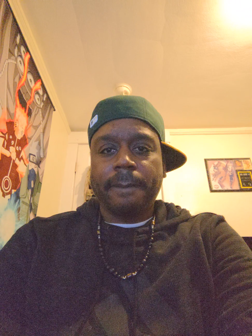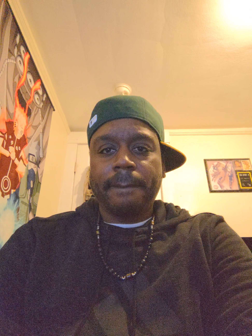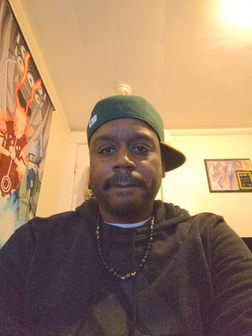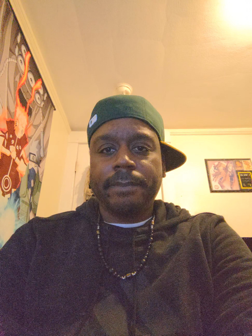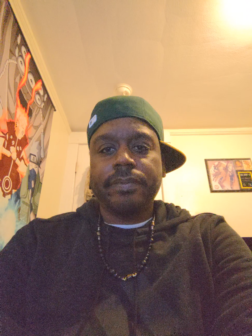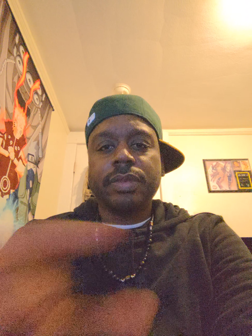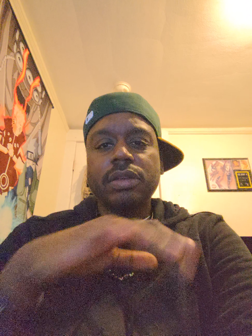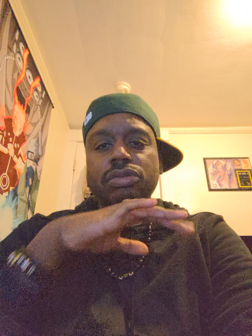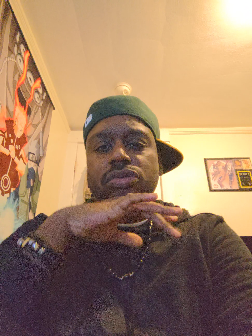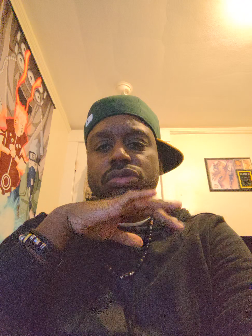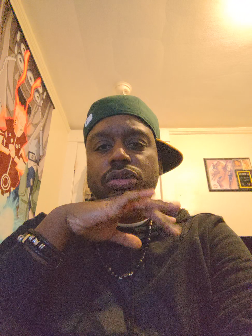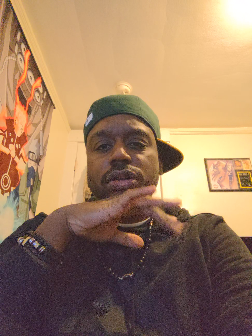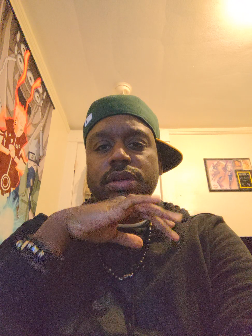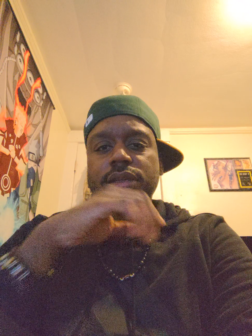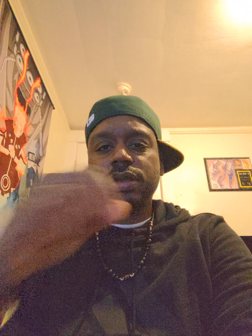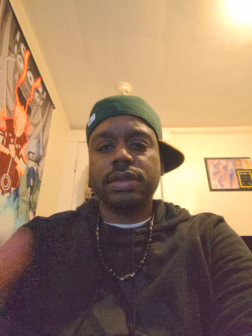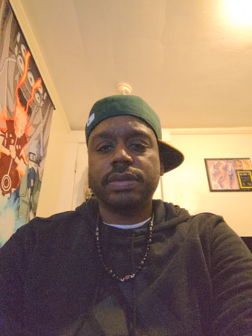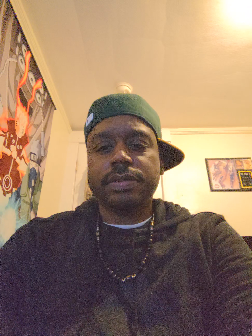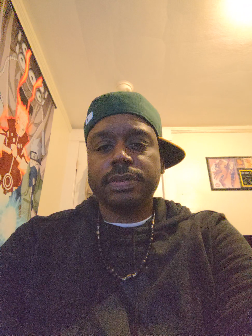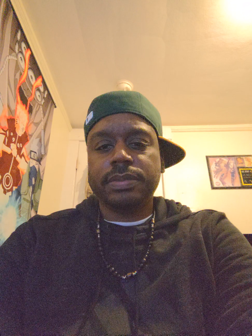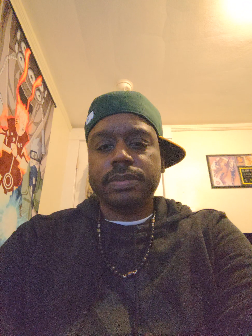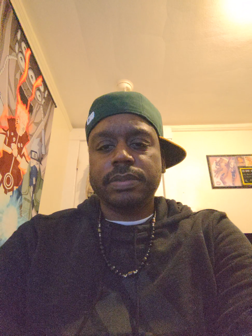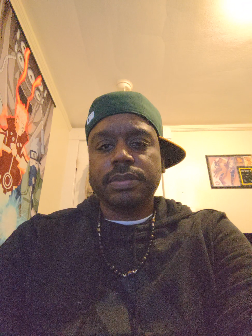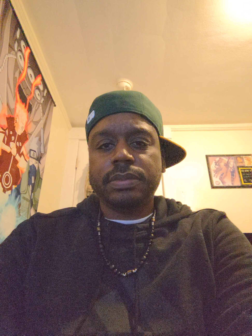dirty